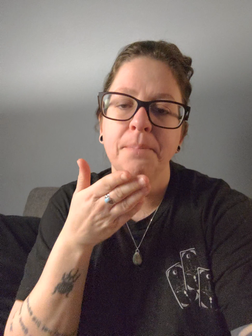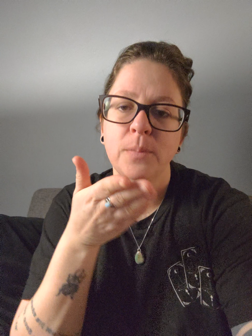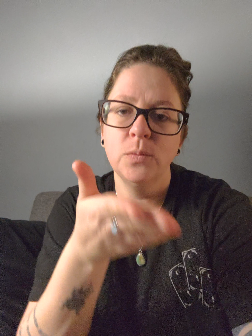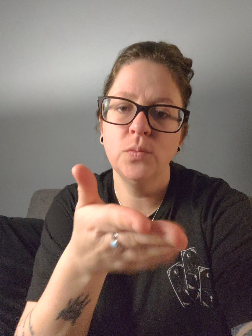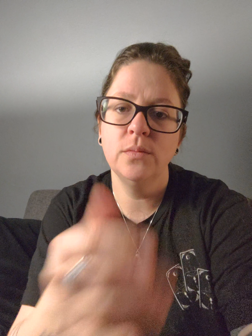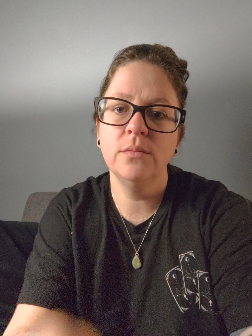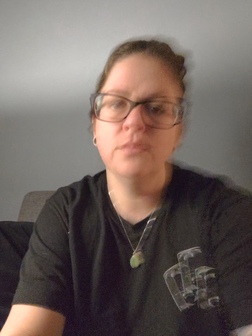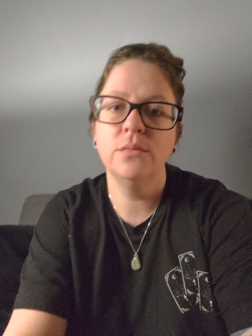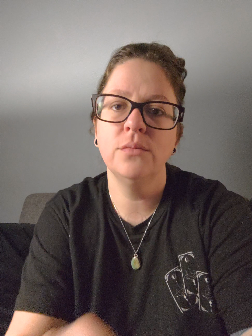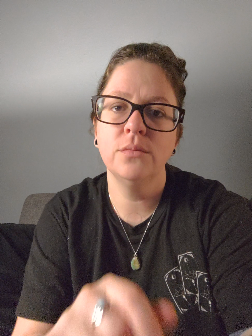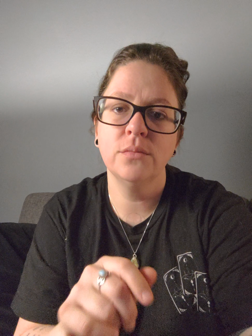boat